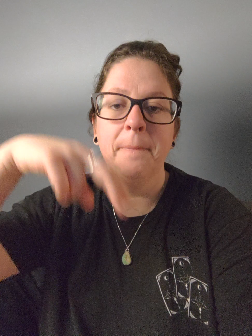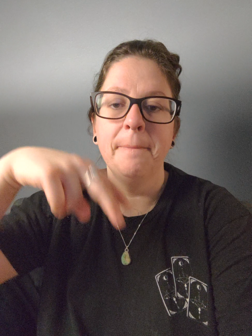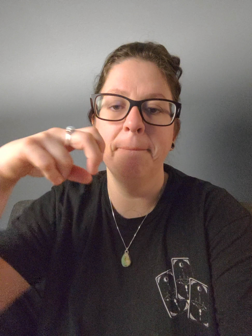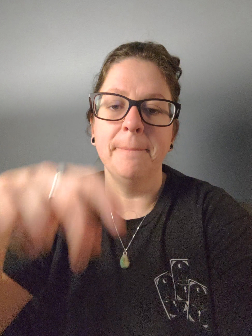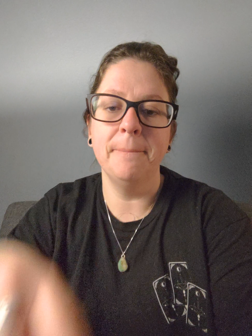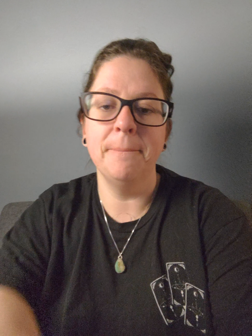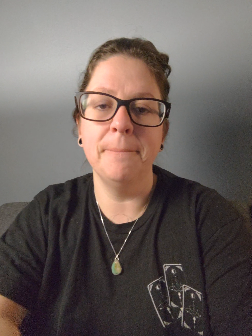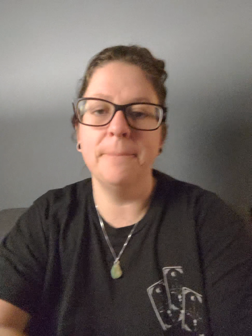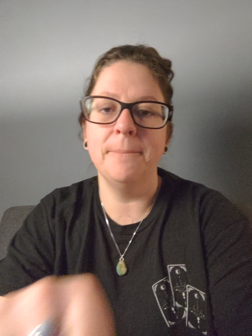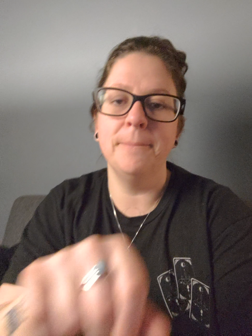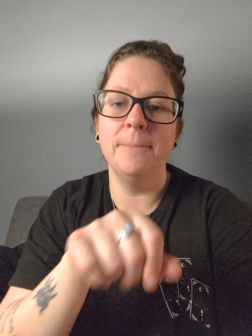jump